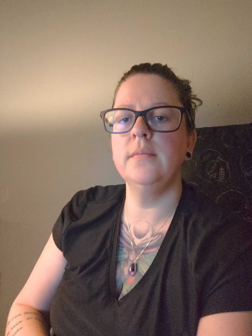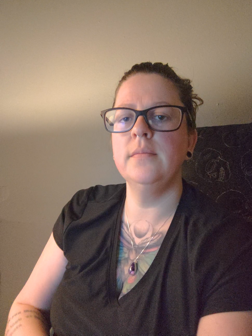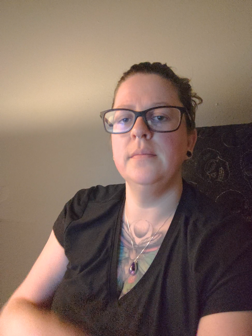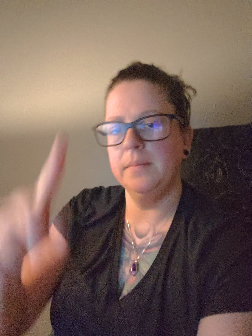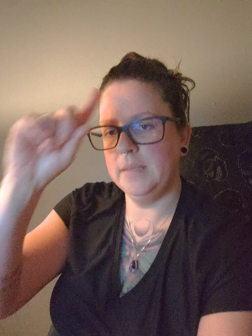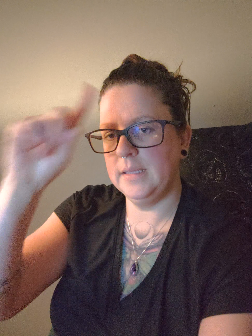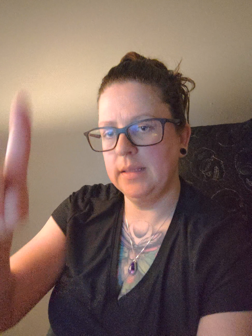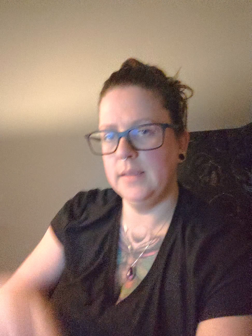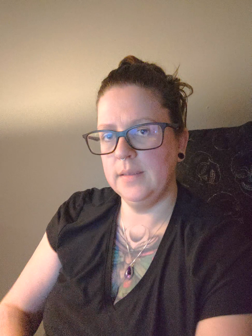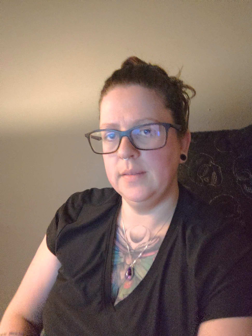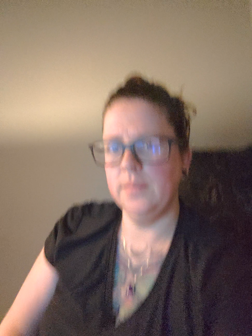penny